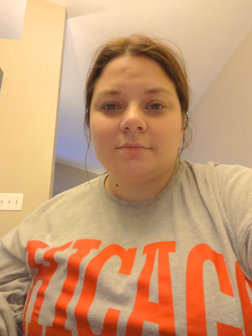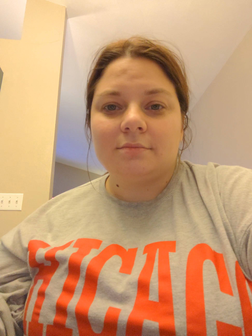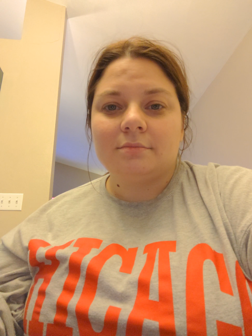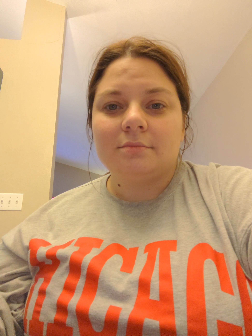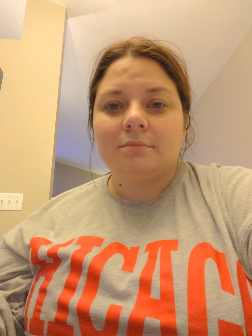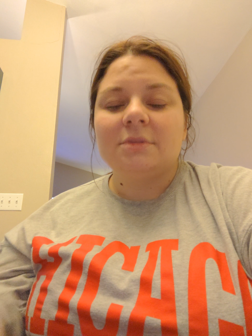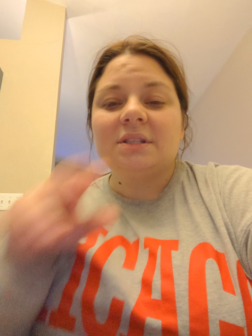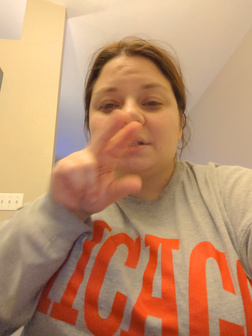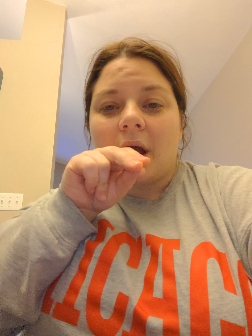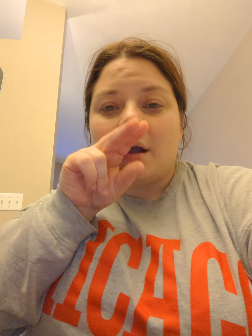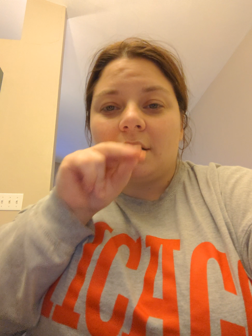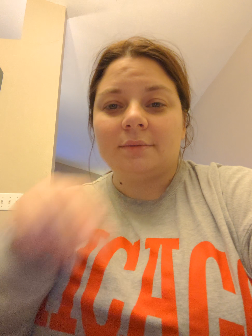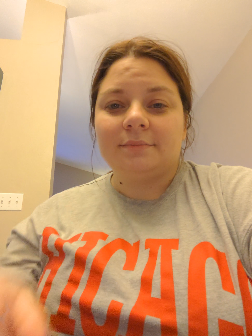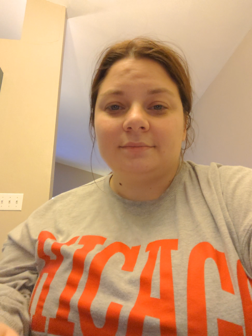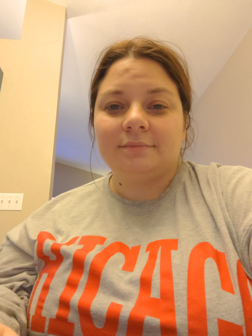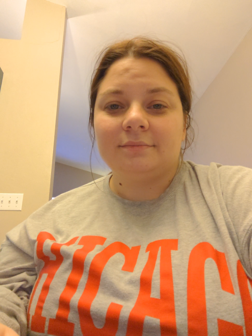duck